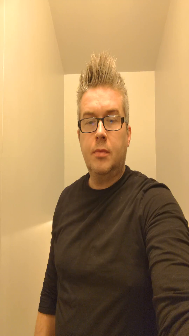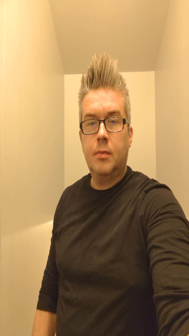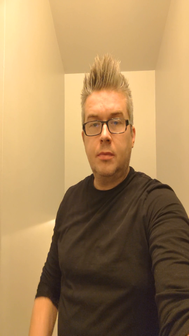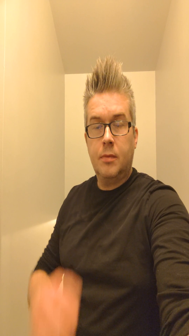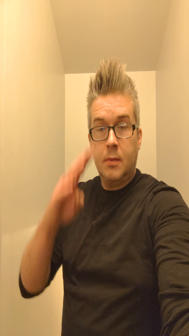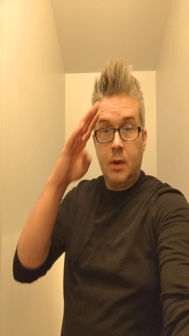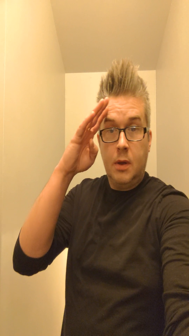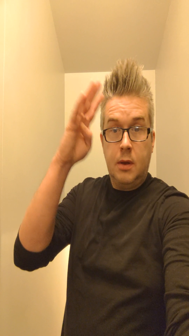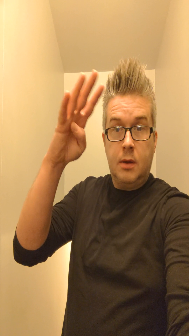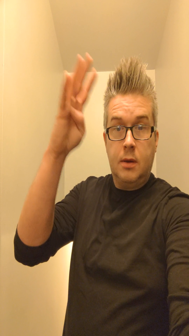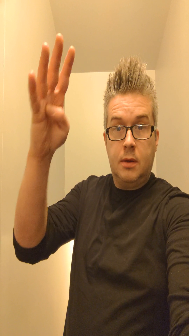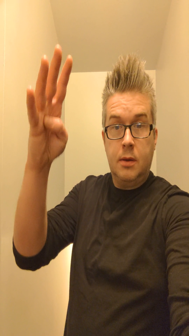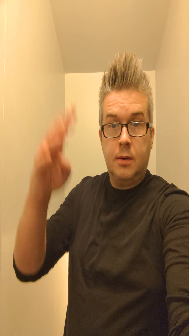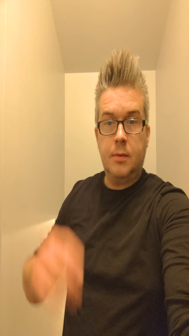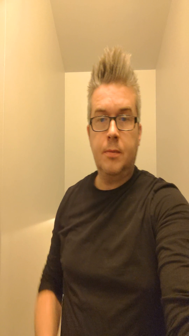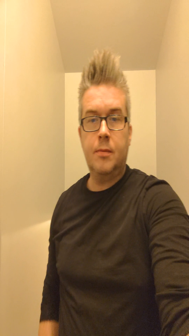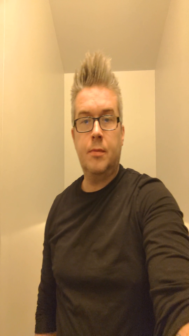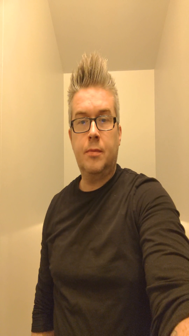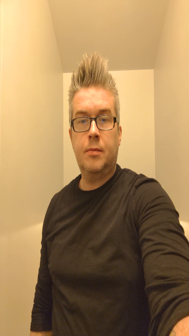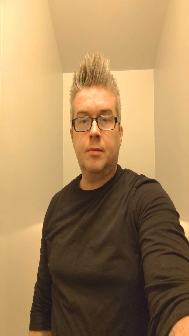pretend